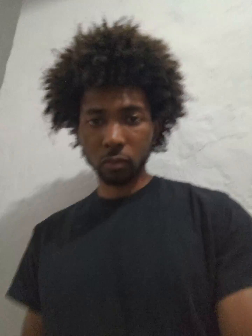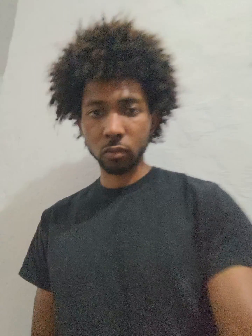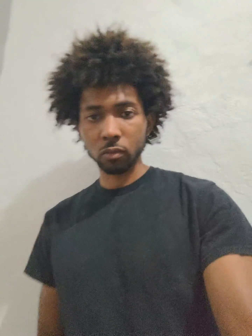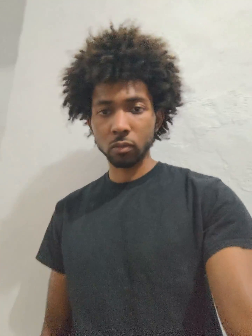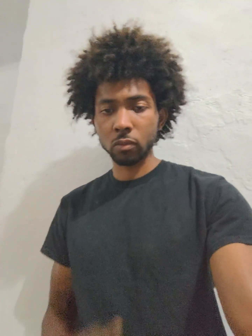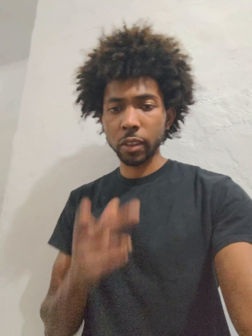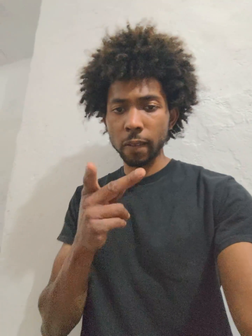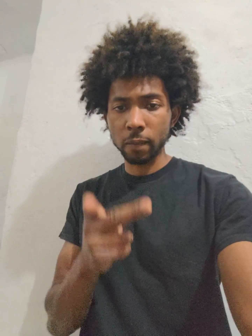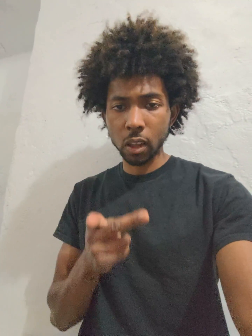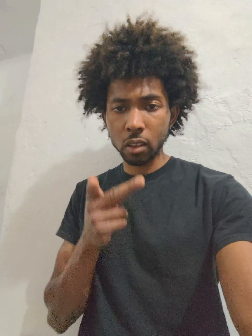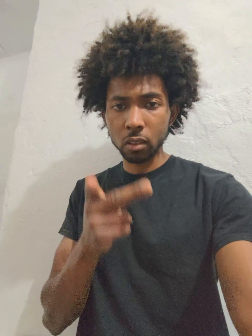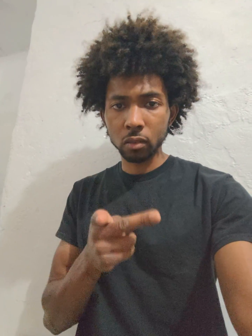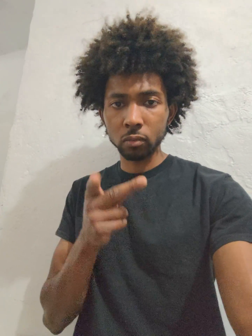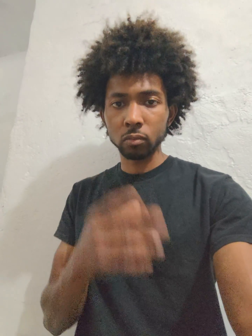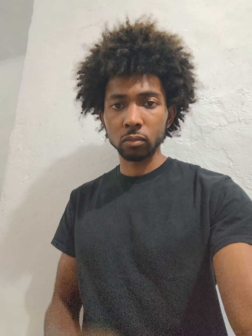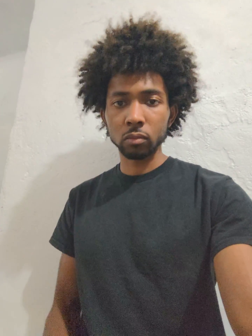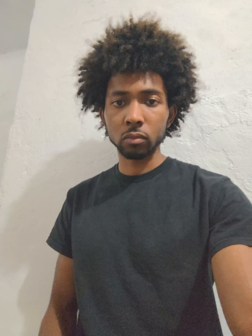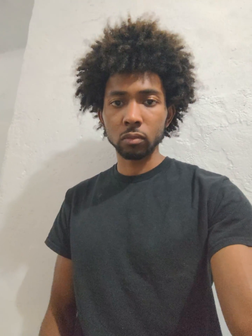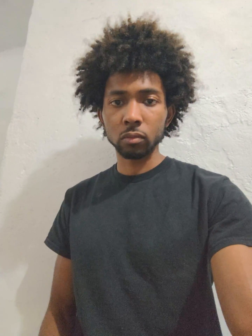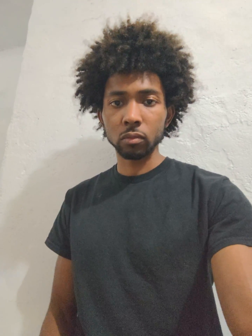careful